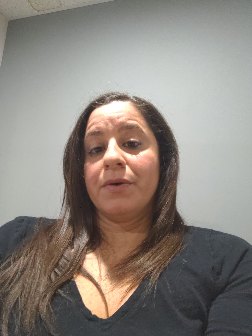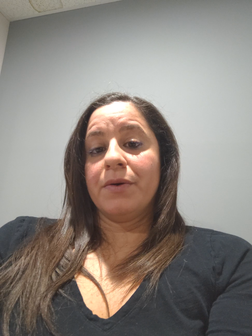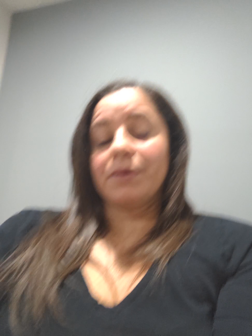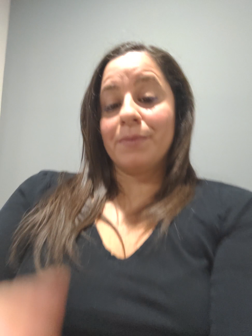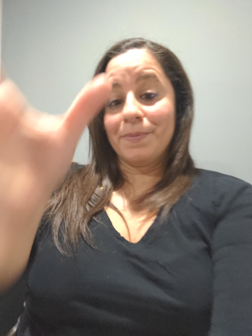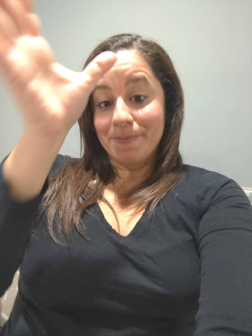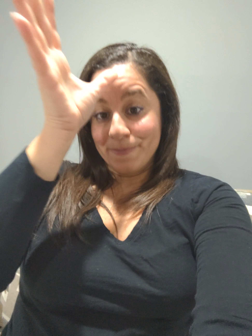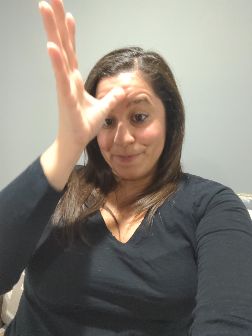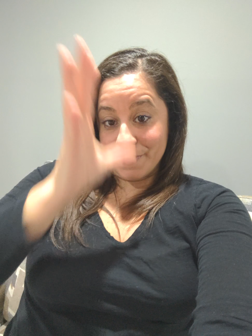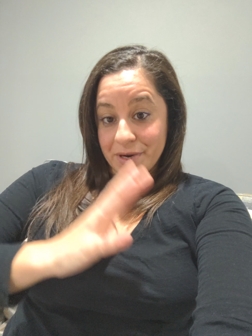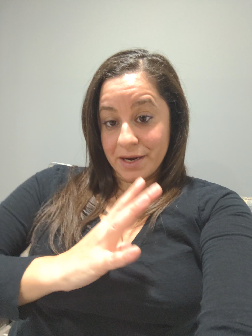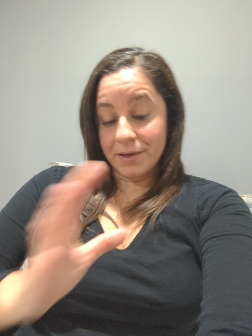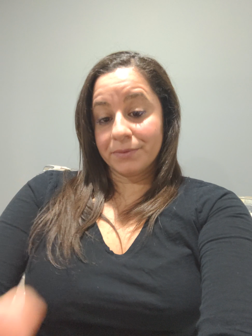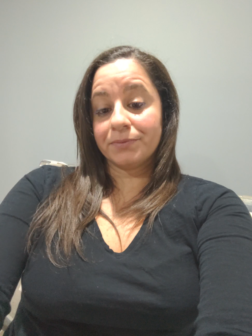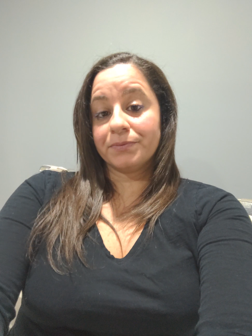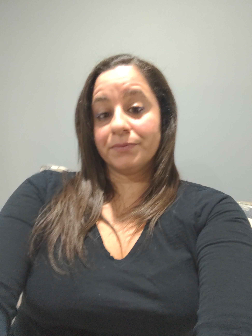man